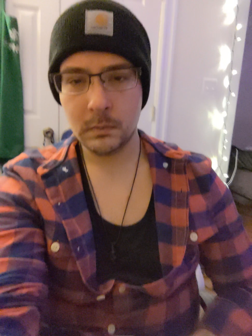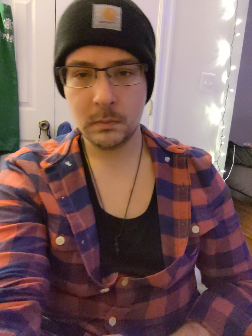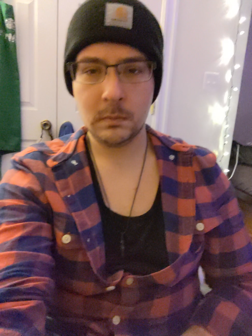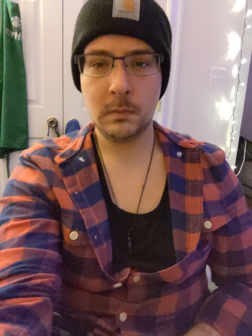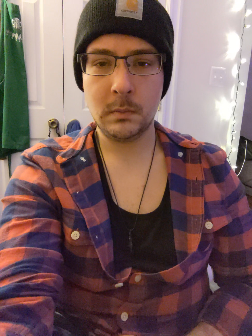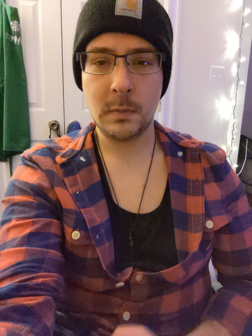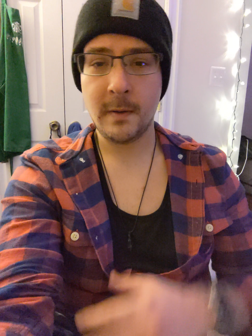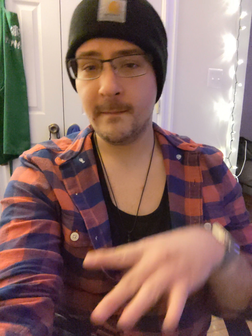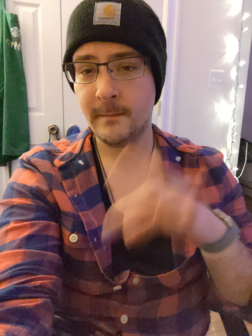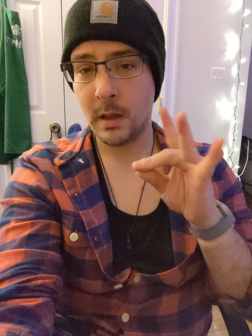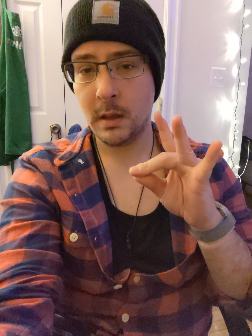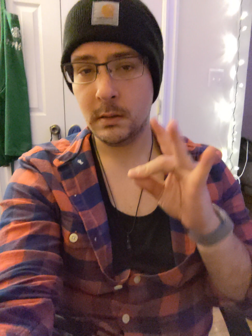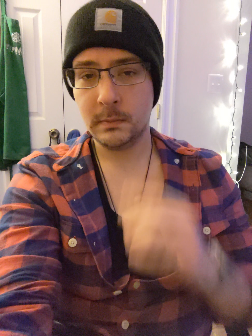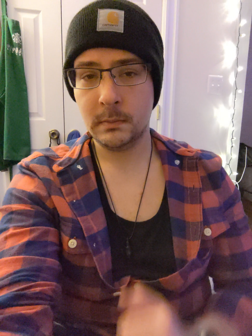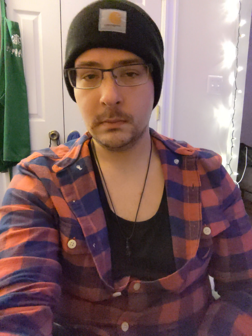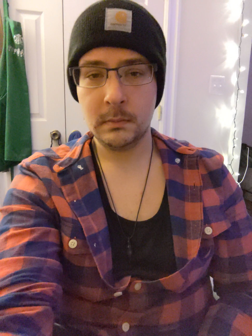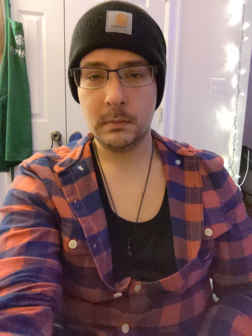find